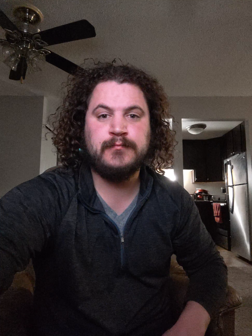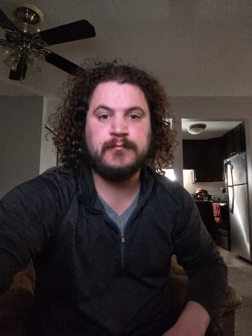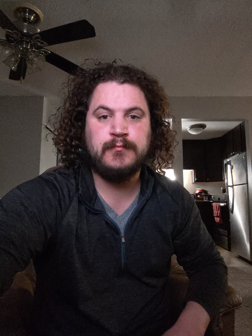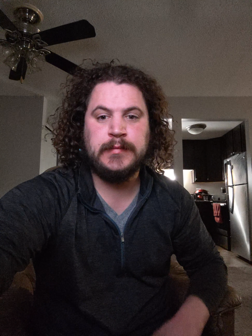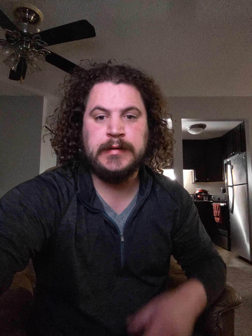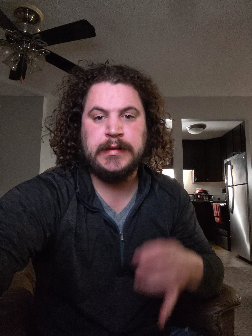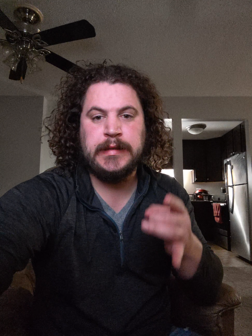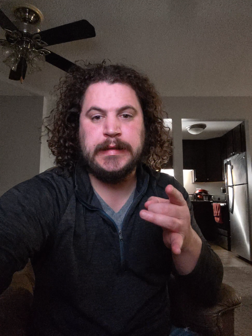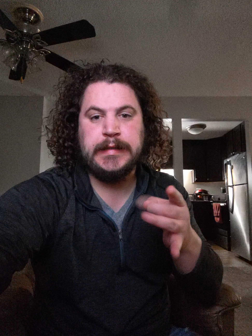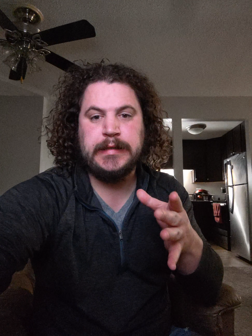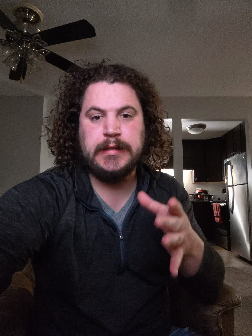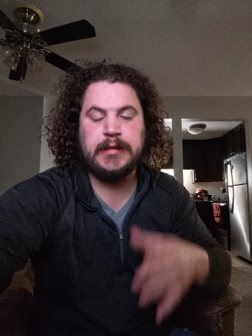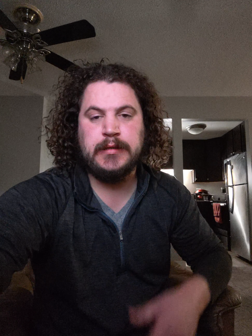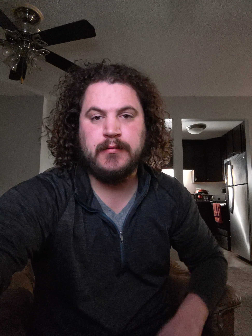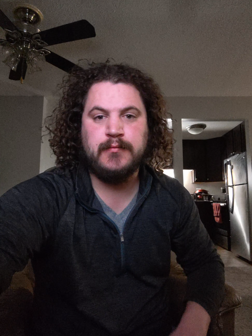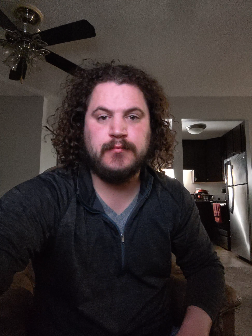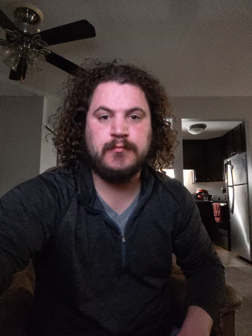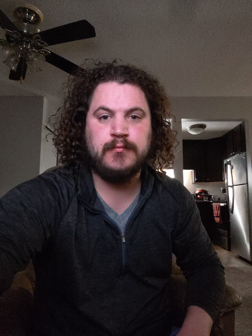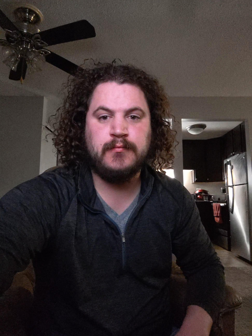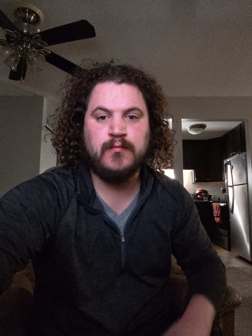hate